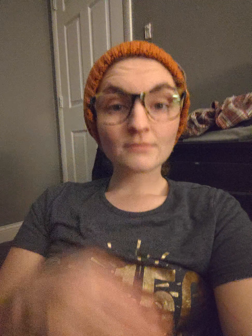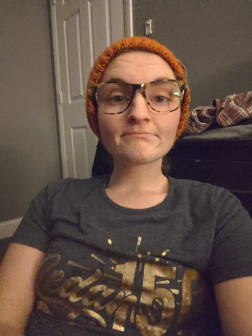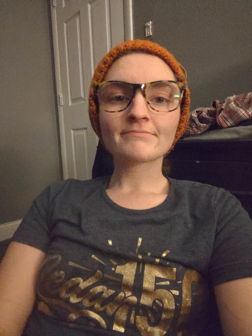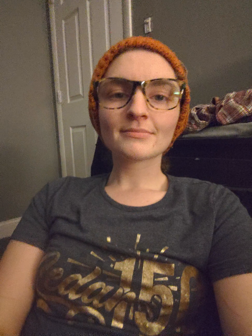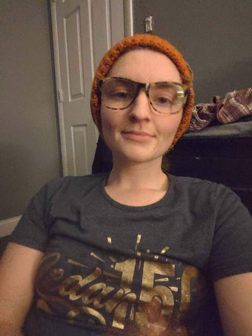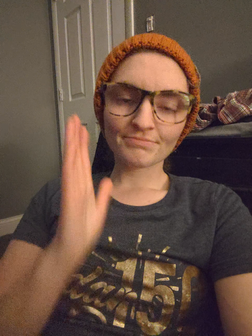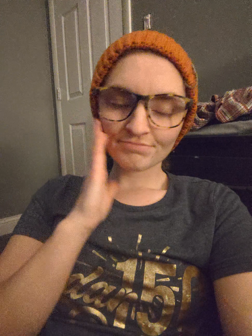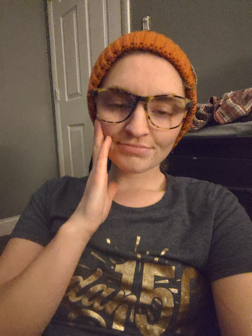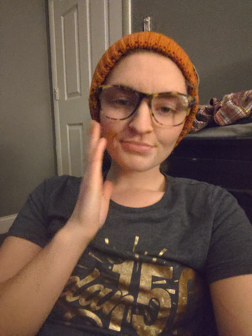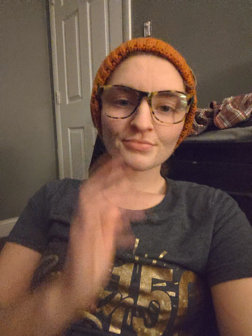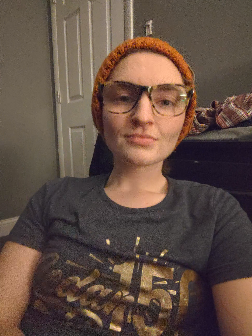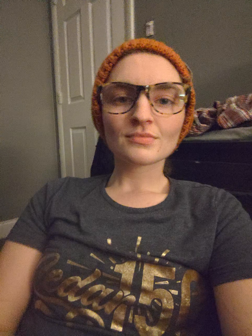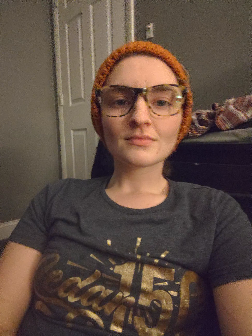bed